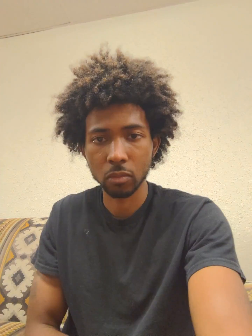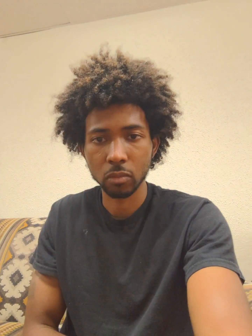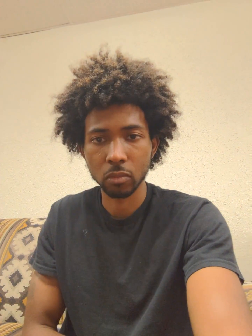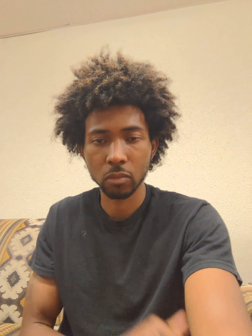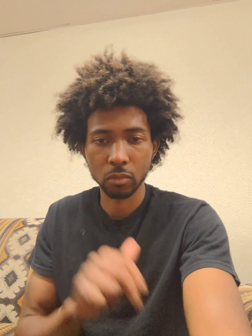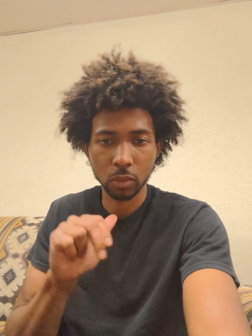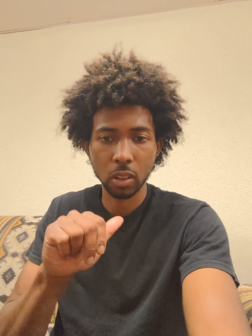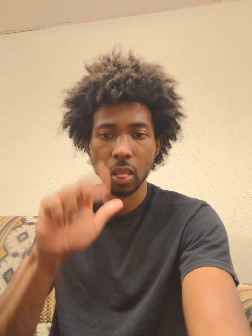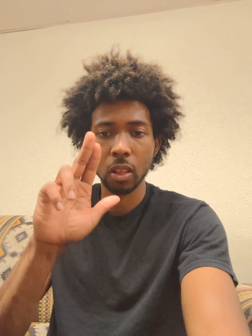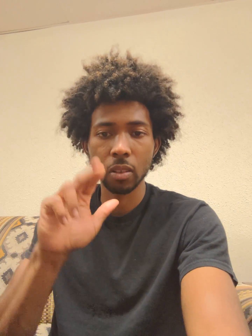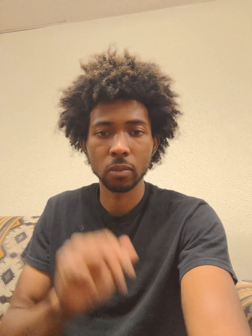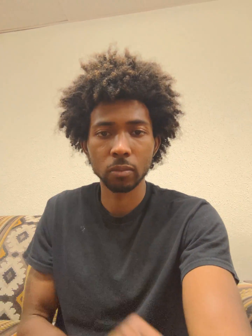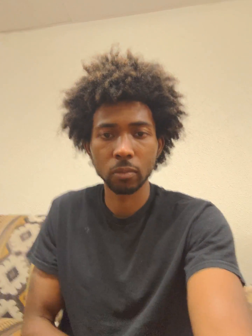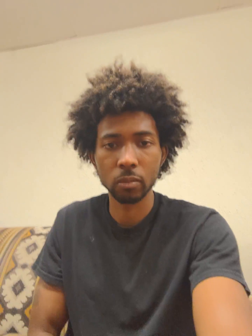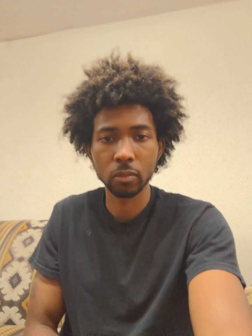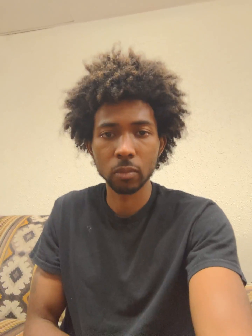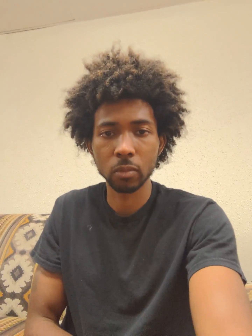lick